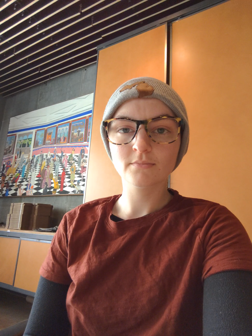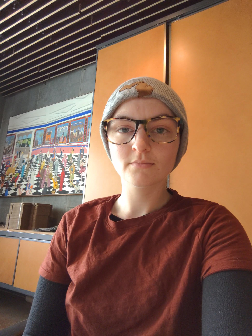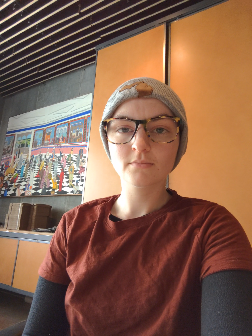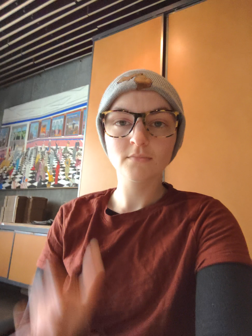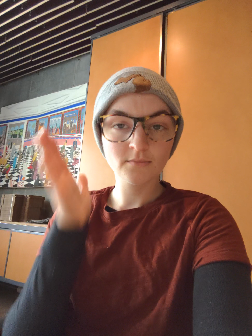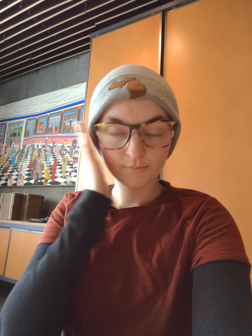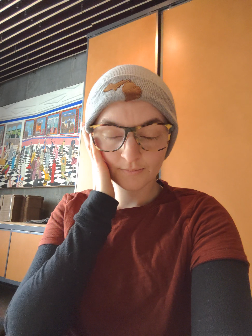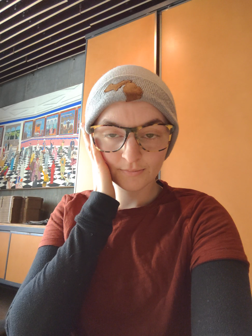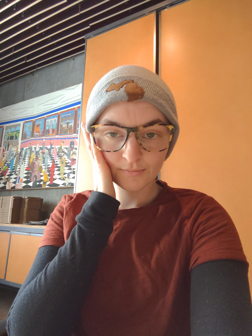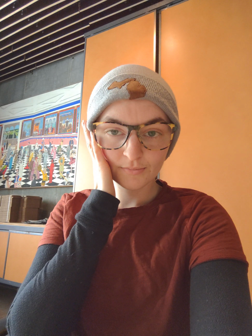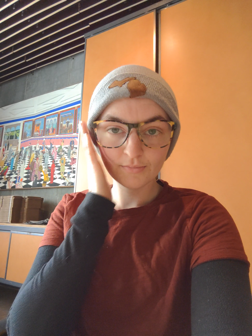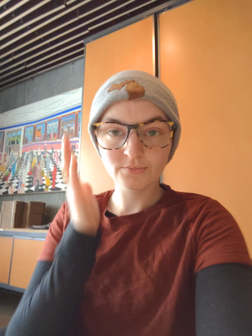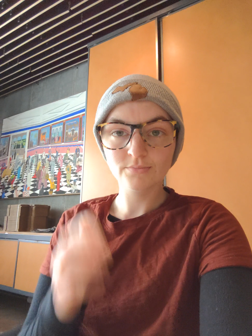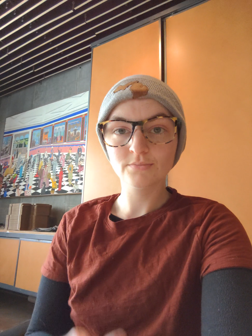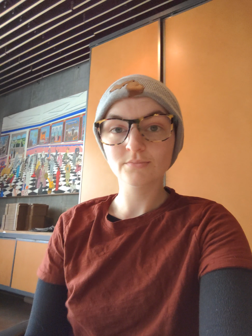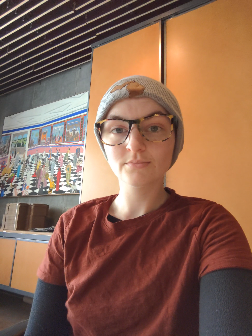bedroom